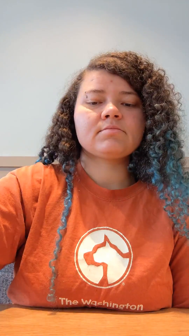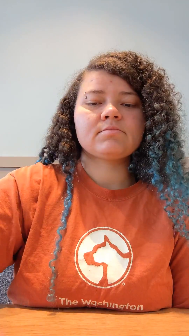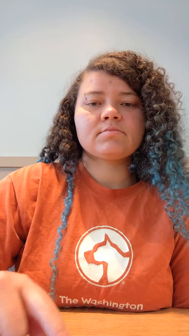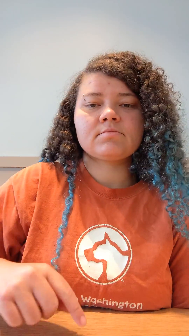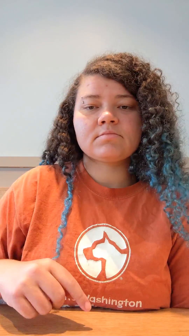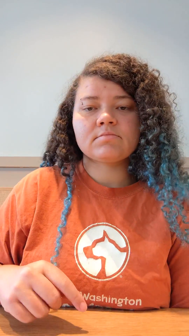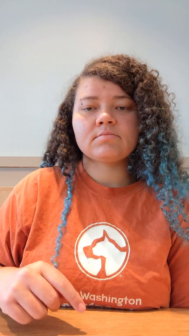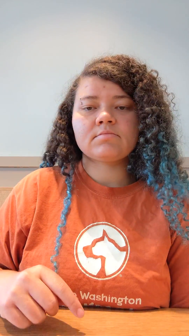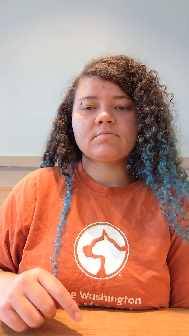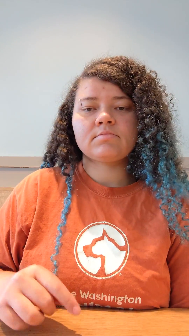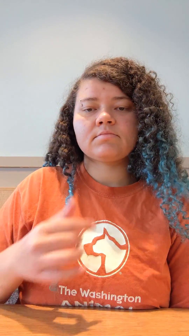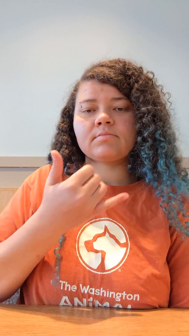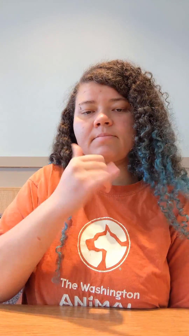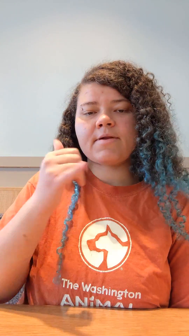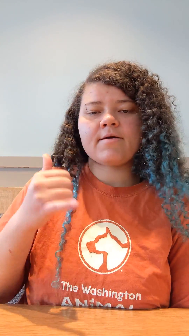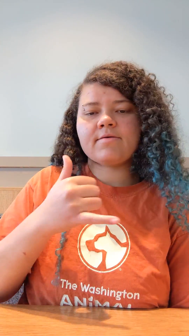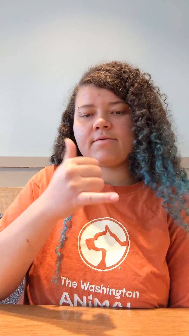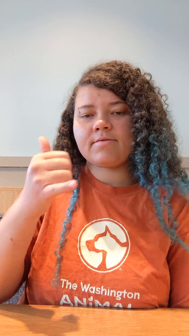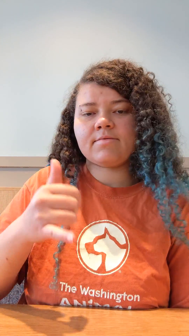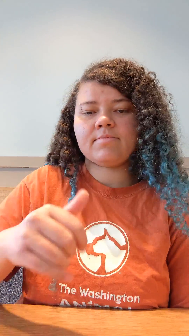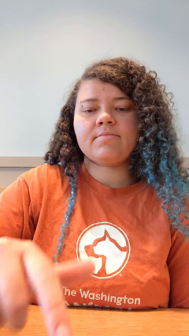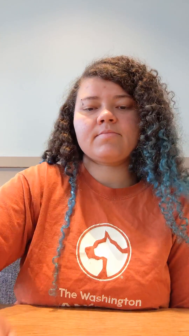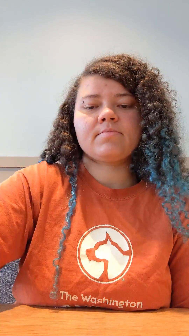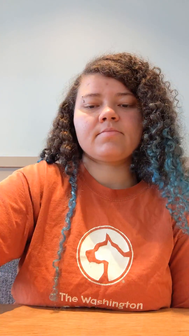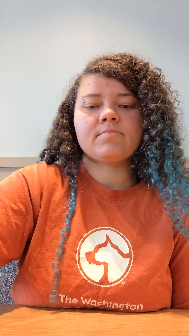play